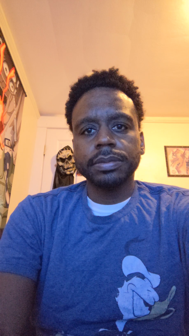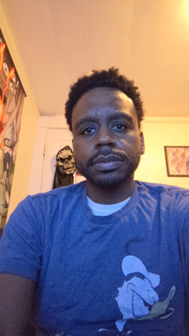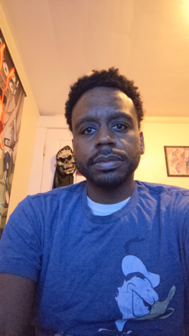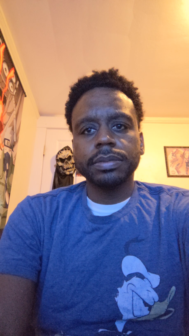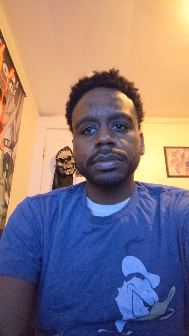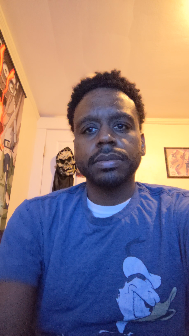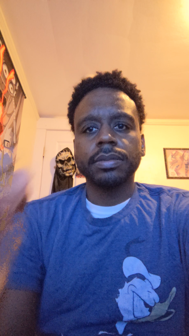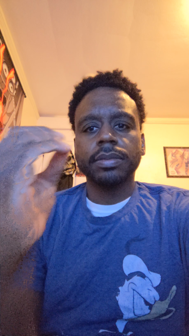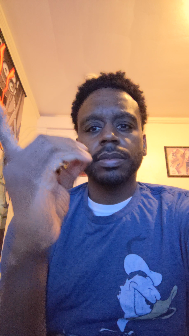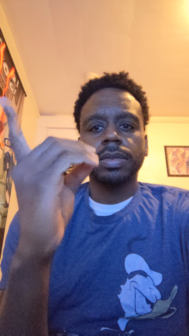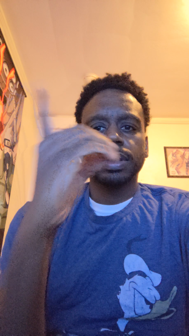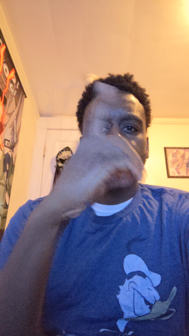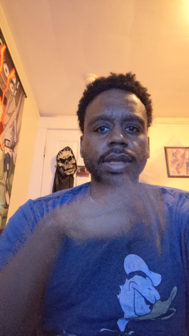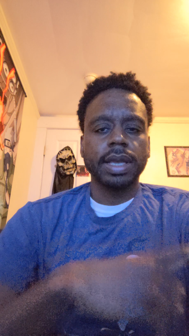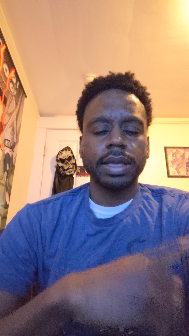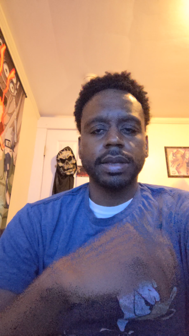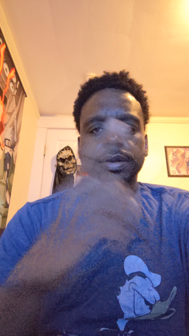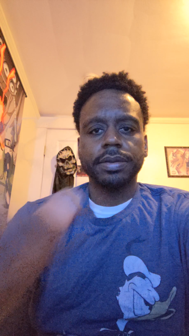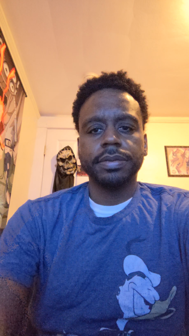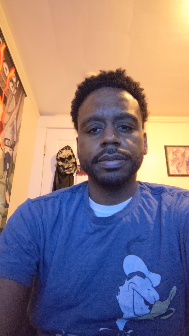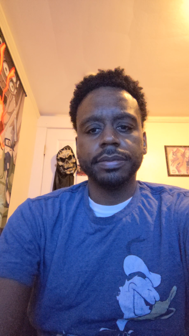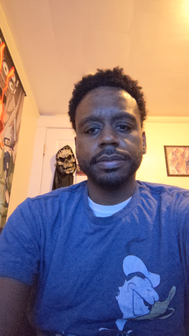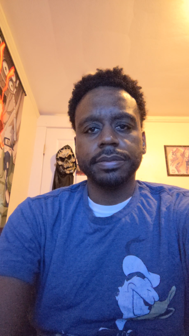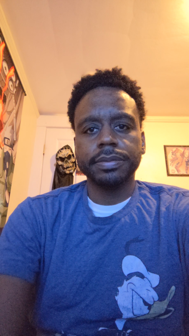day